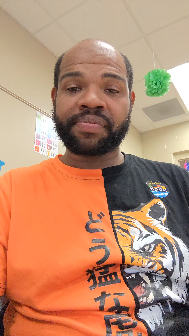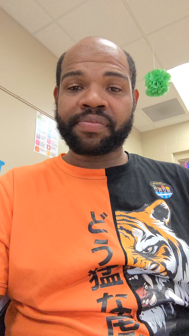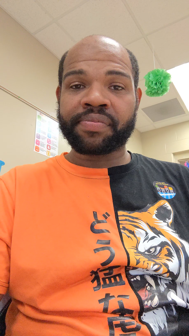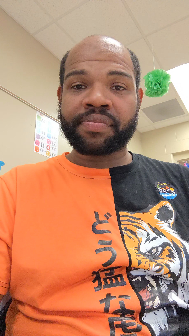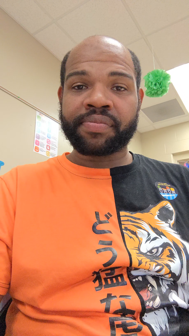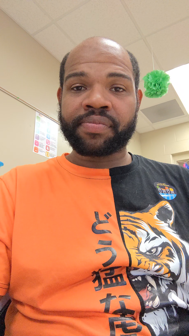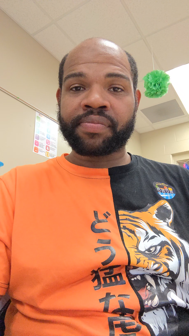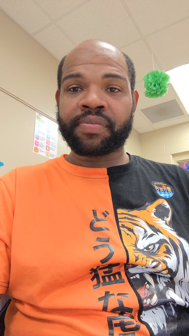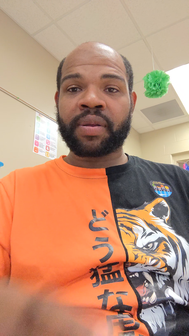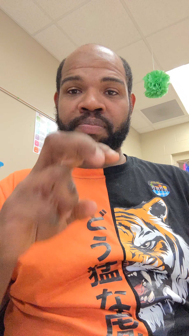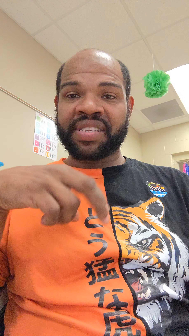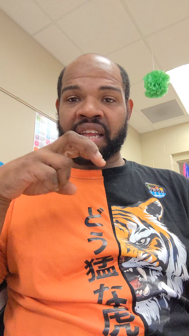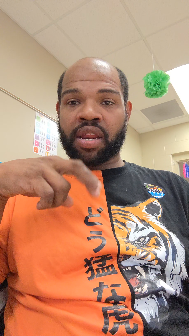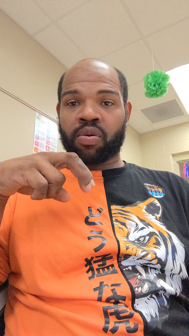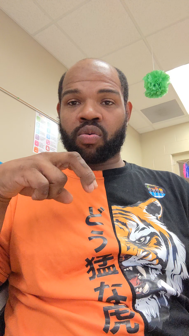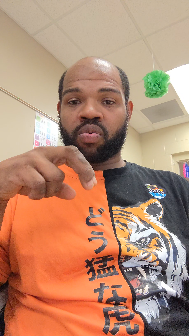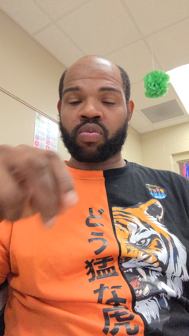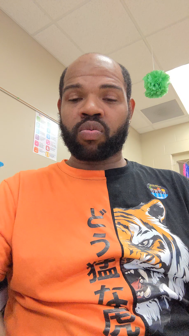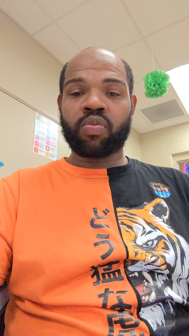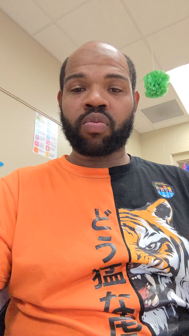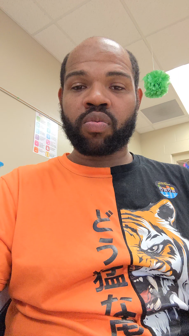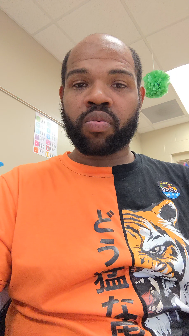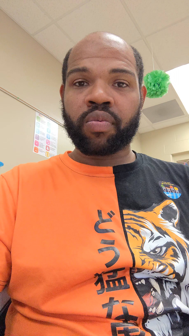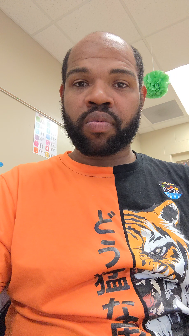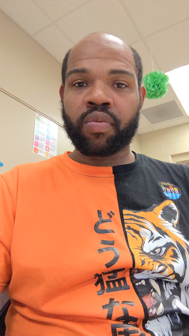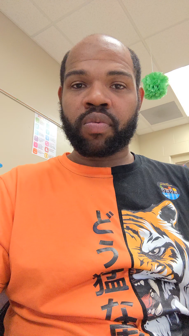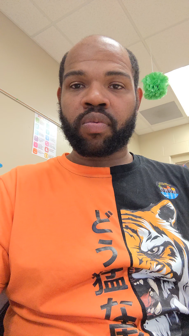potato